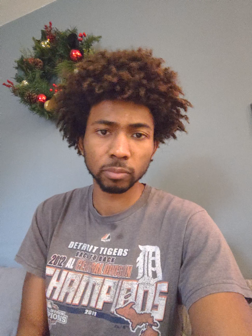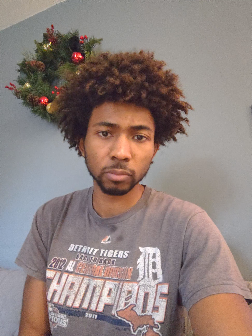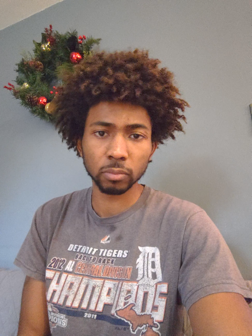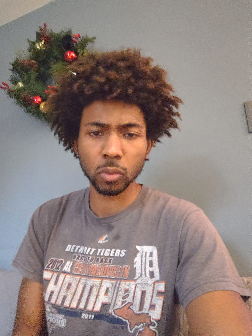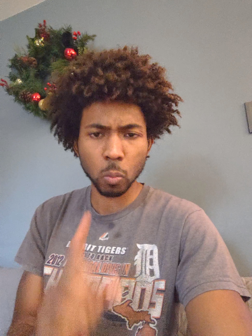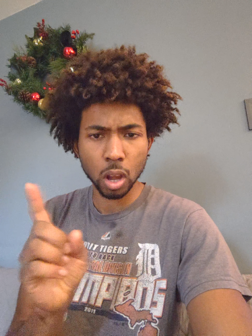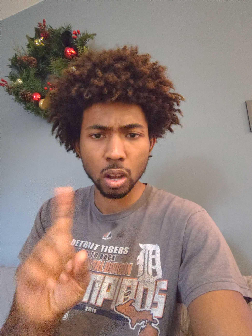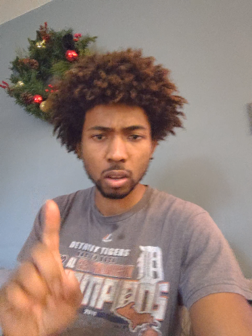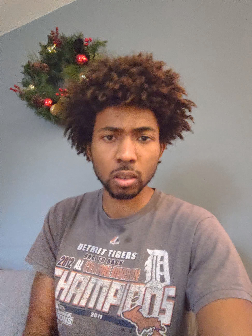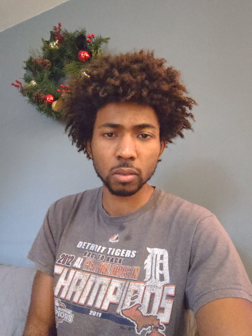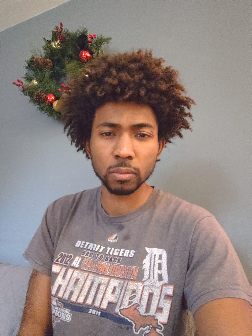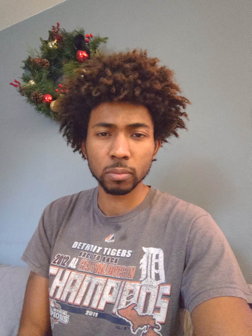where